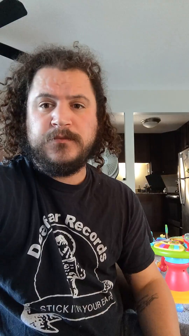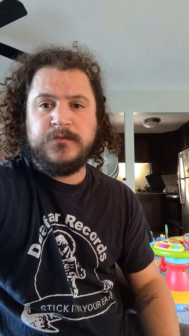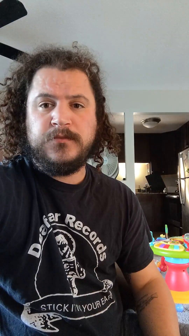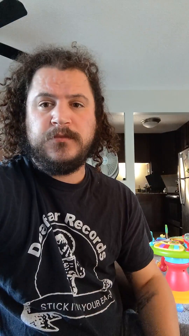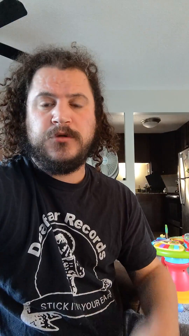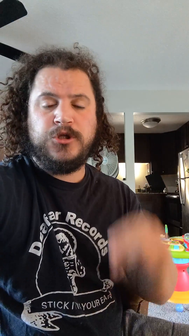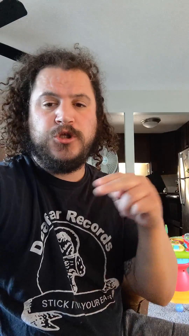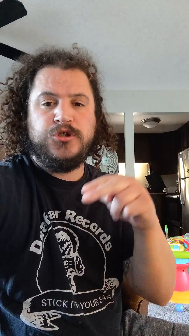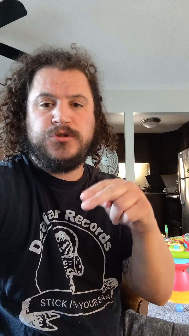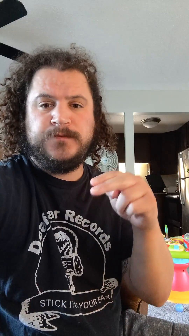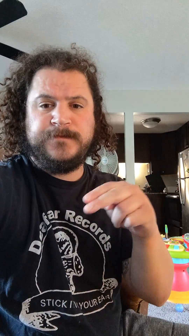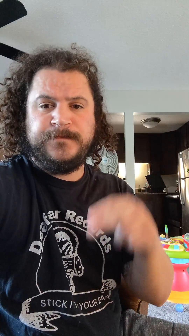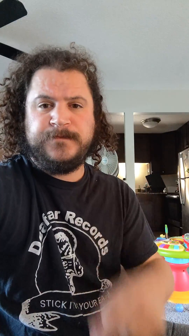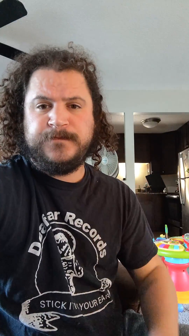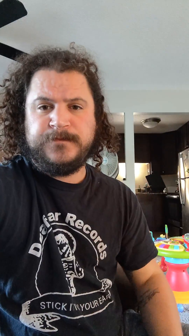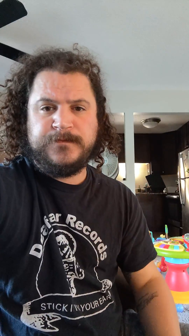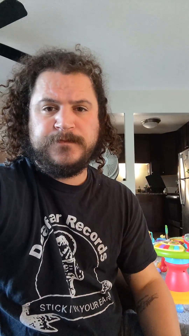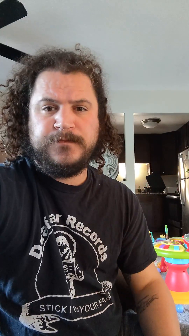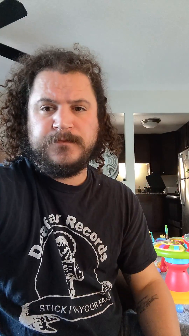nurse